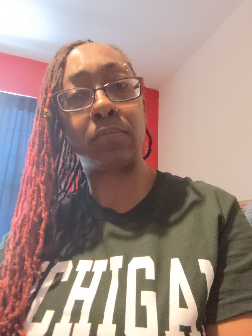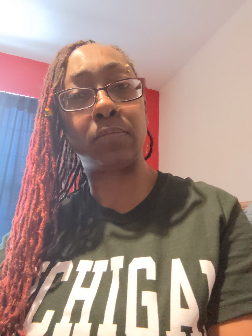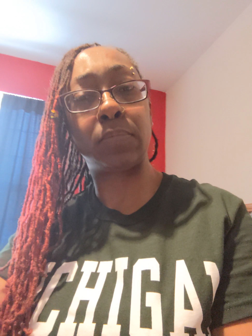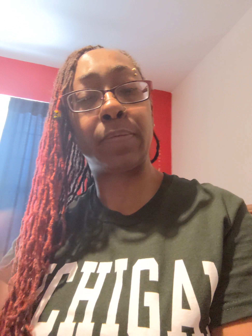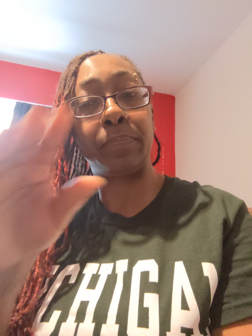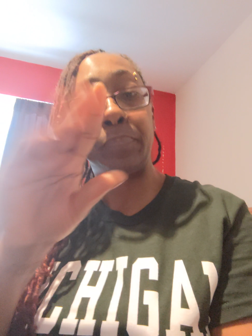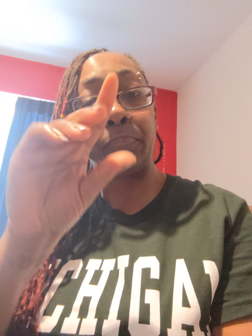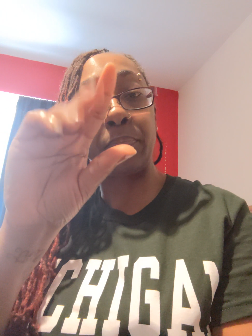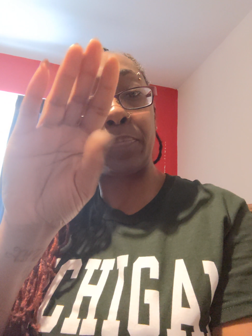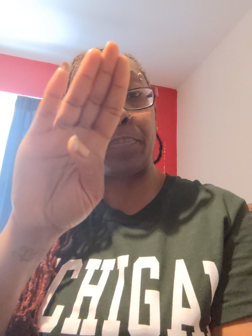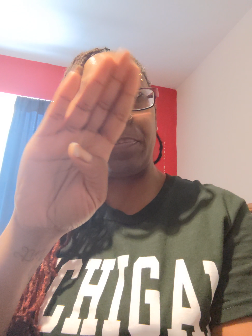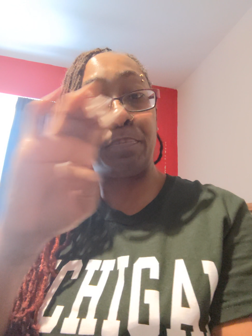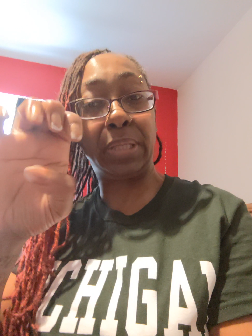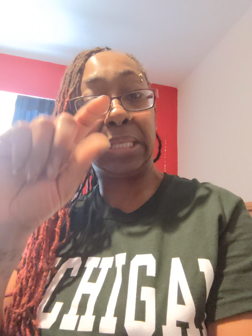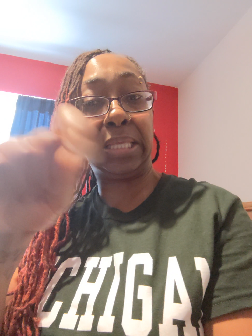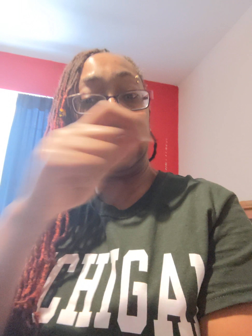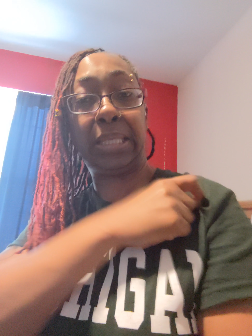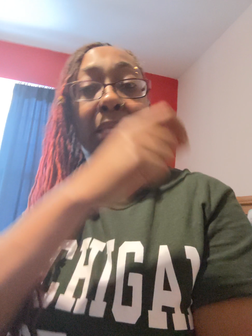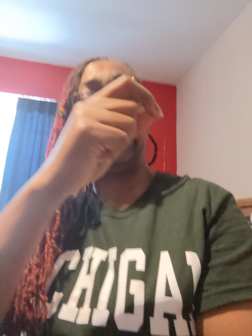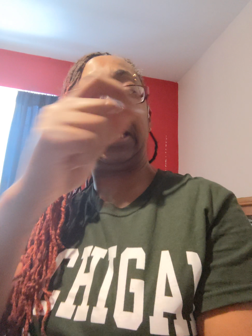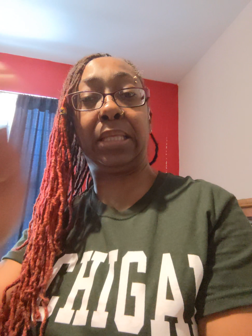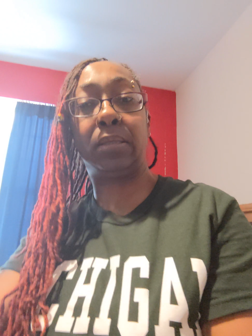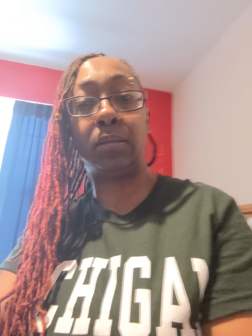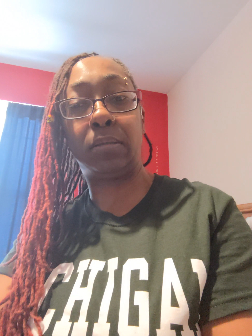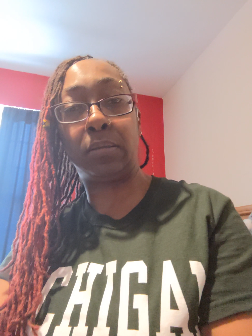bee